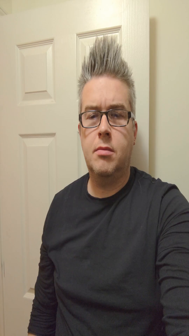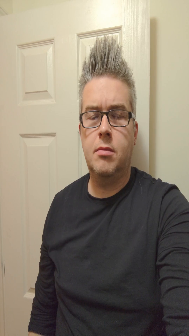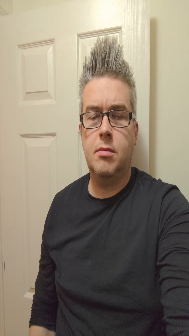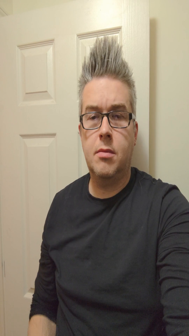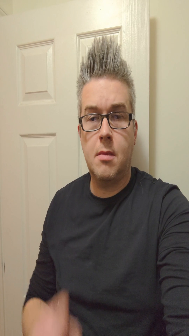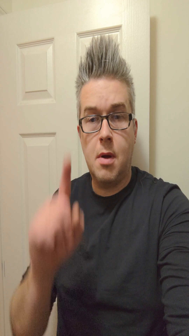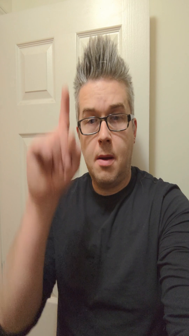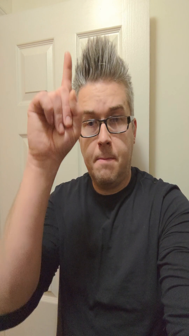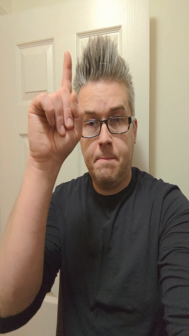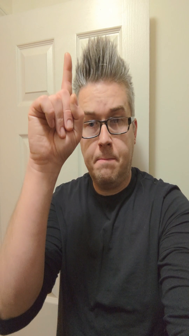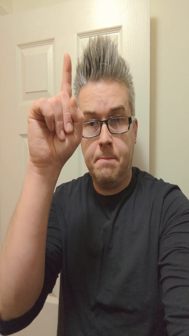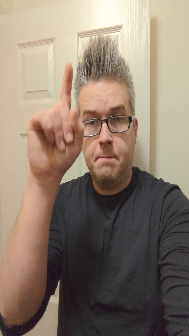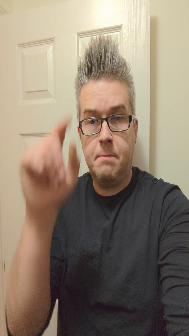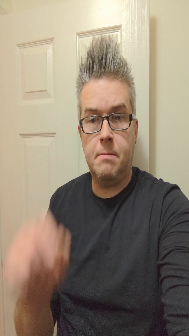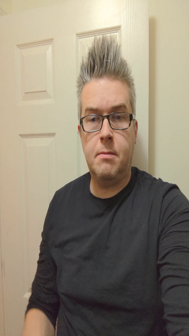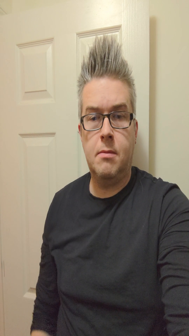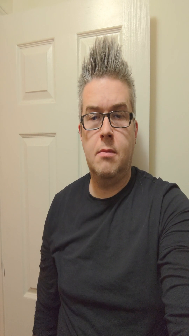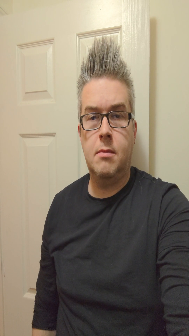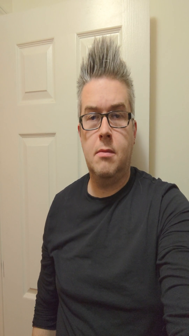up